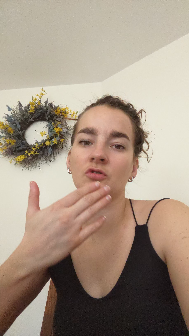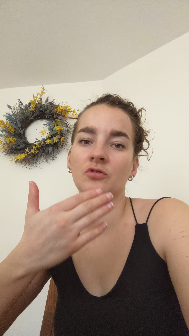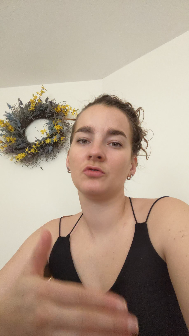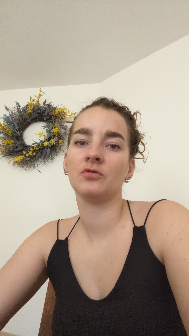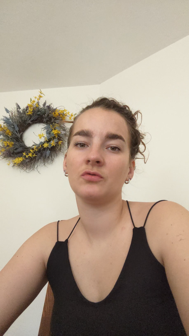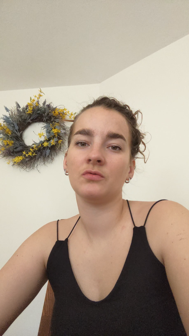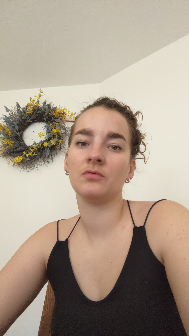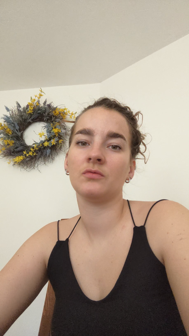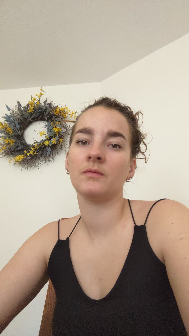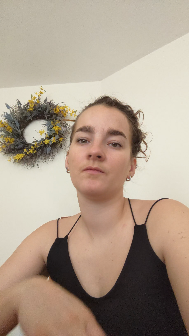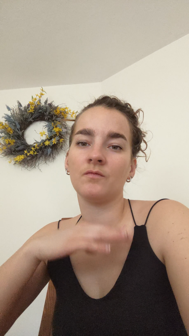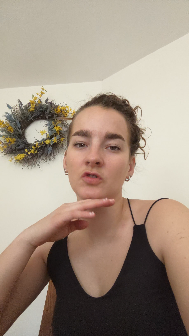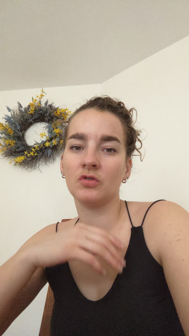full